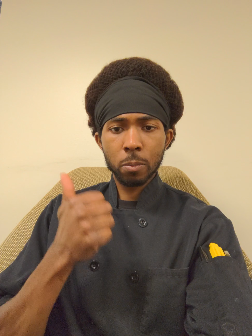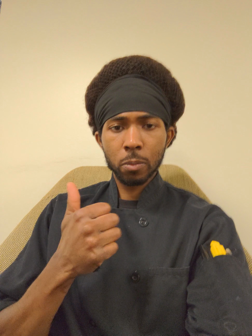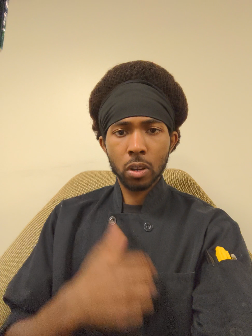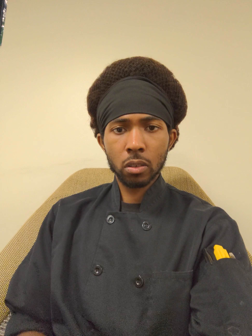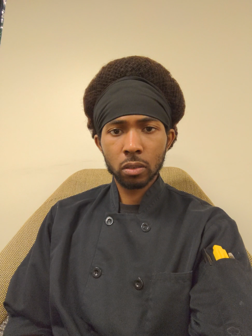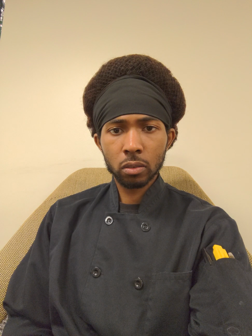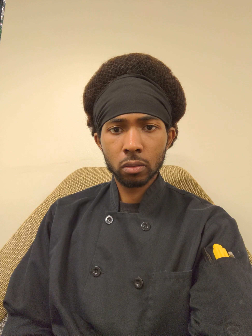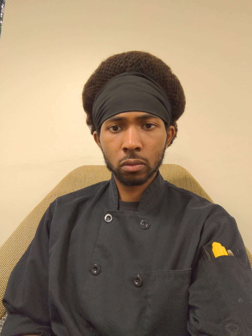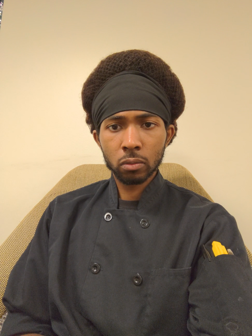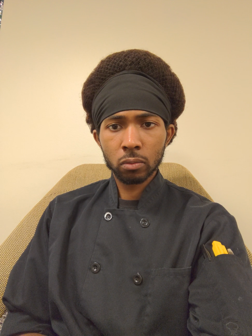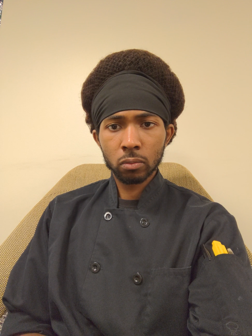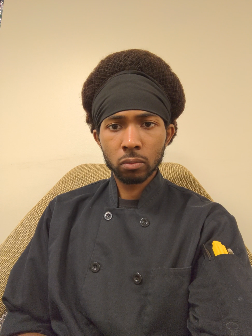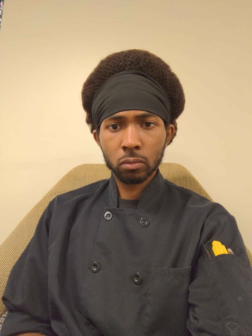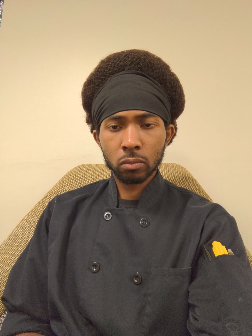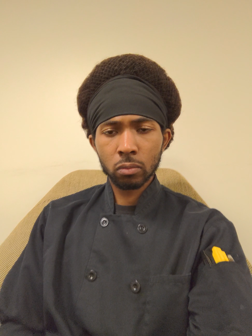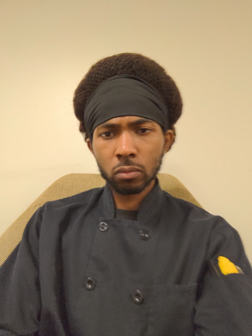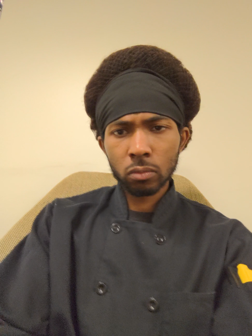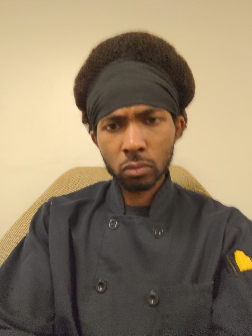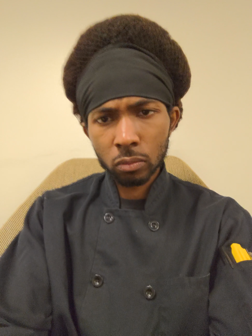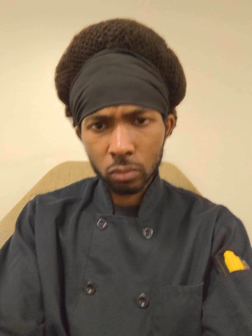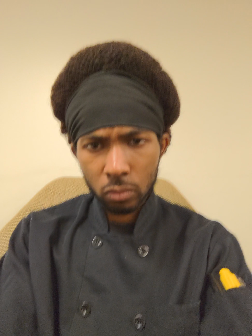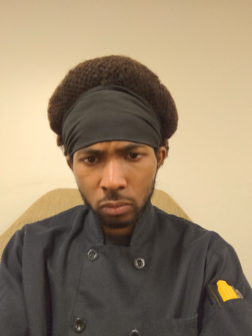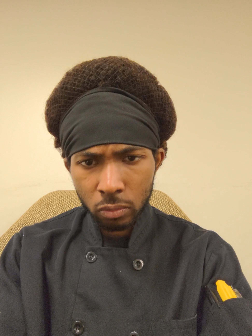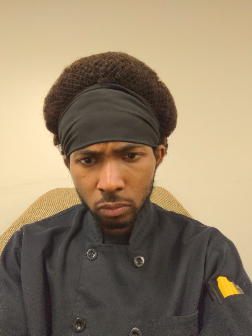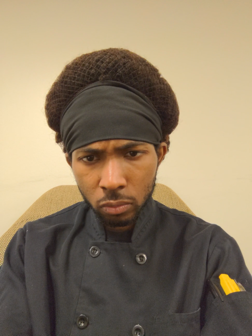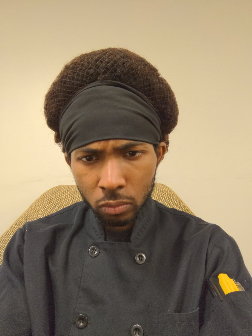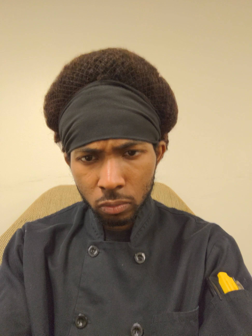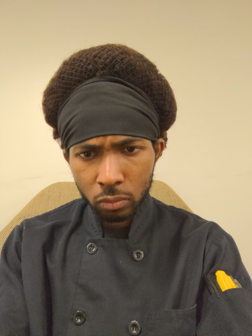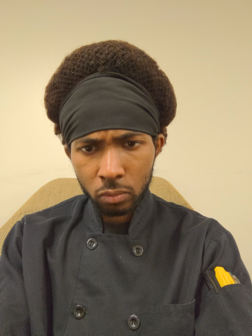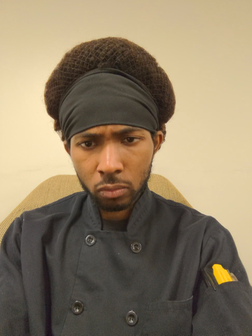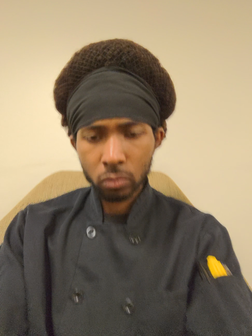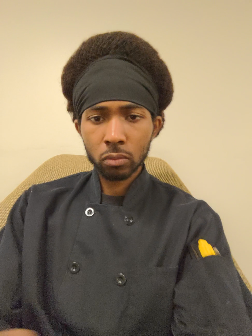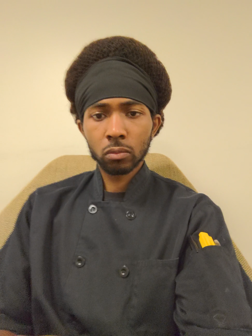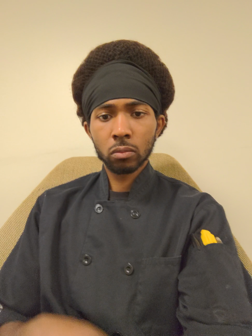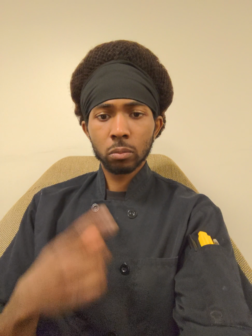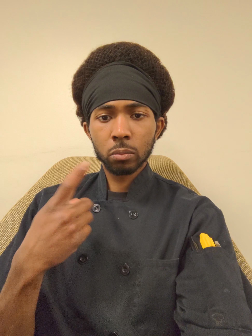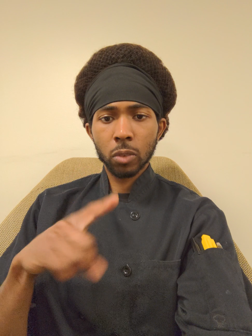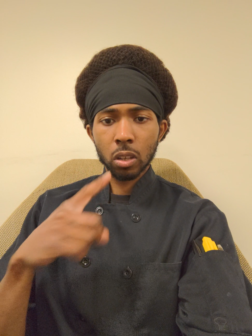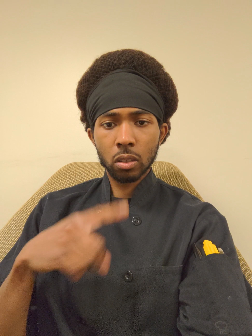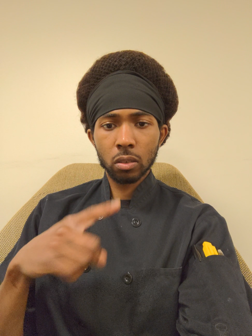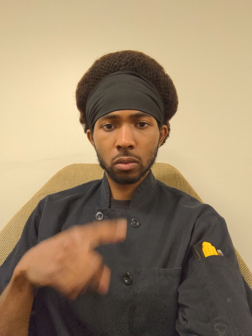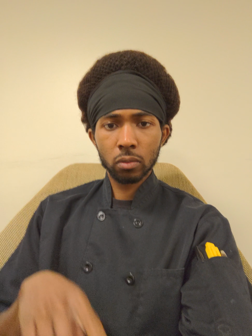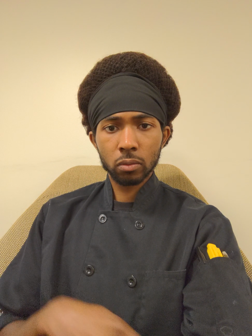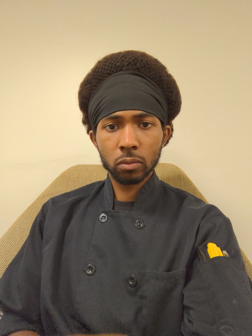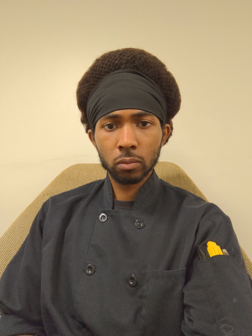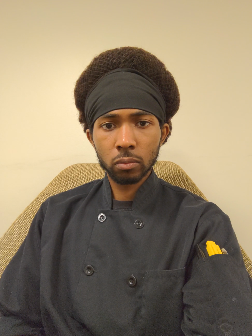knife